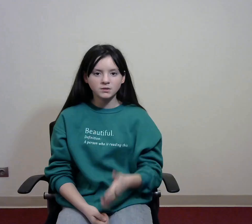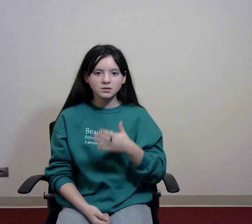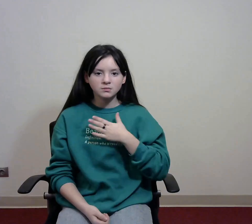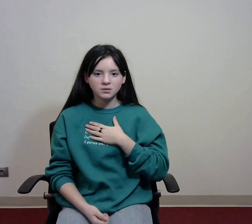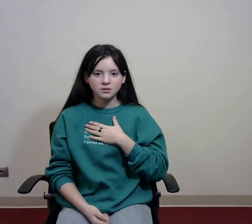mən